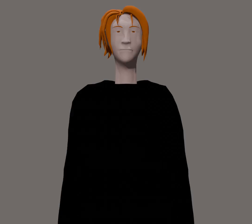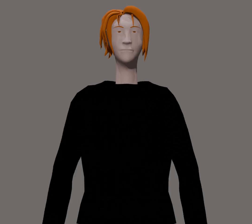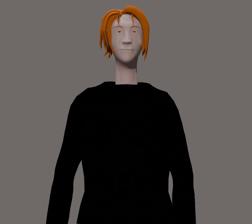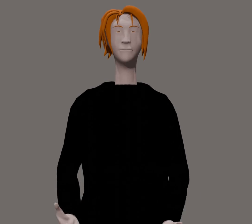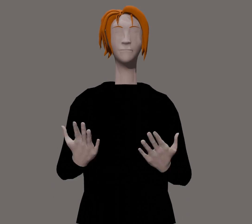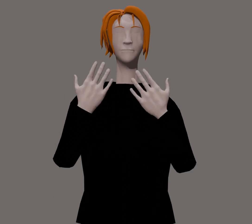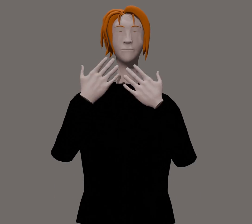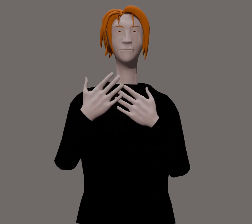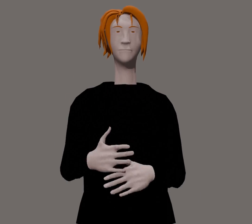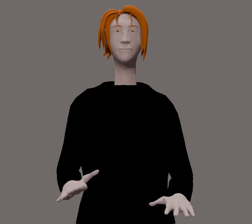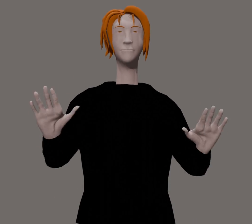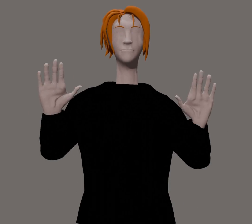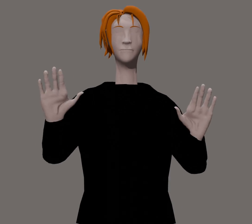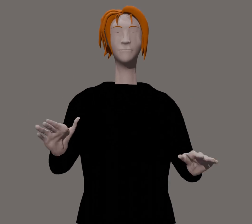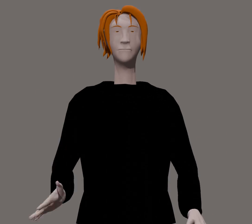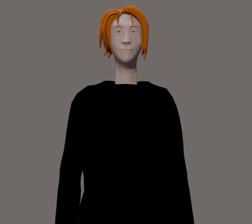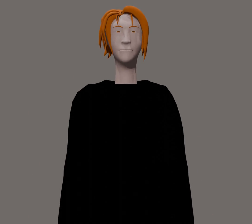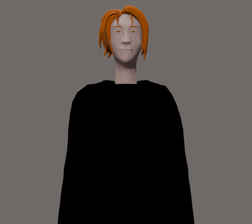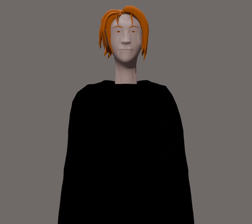Complete